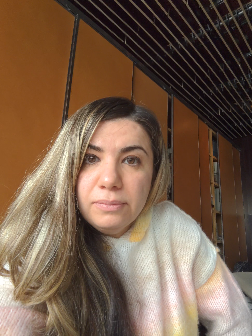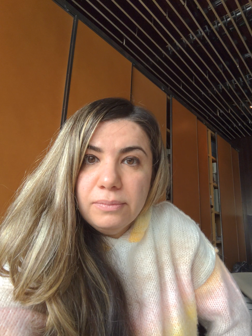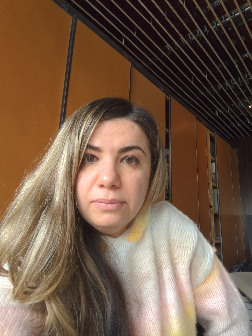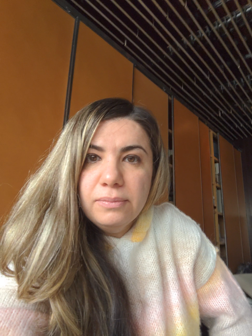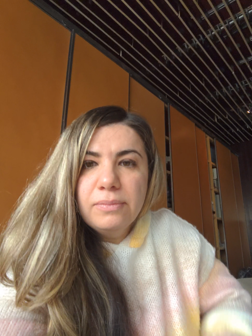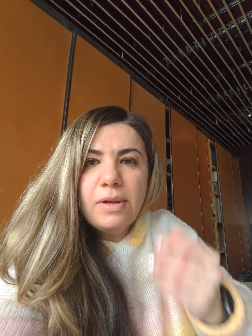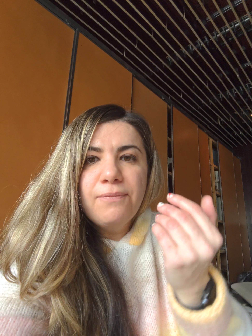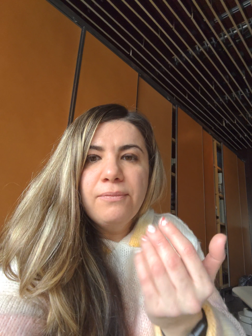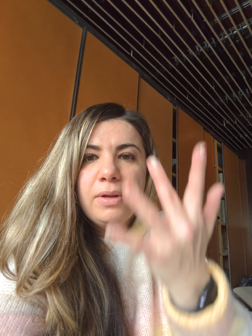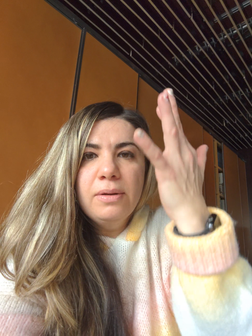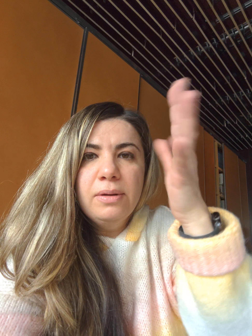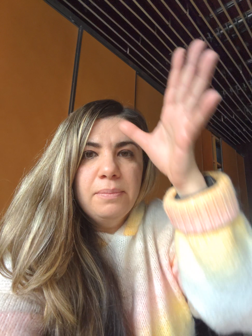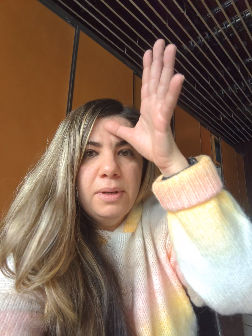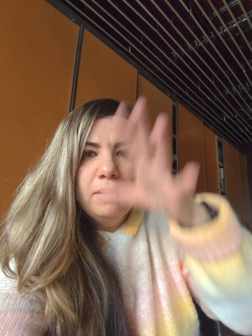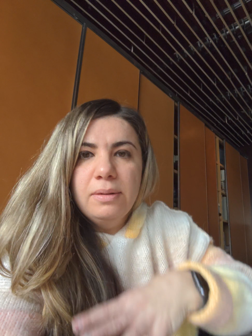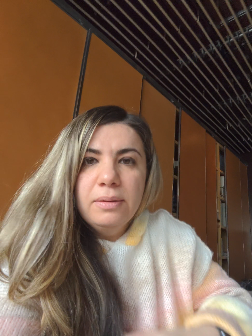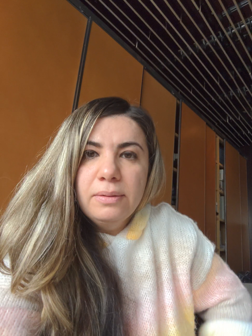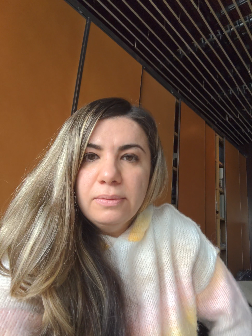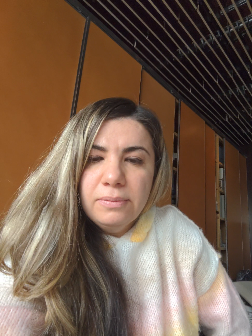fireman